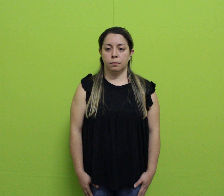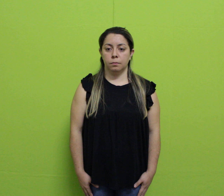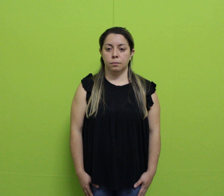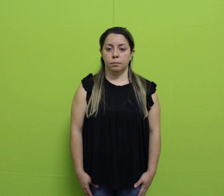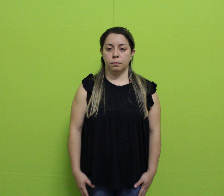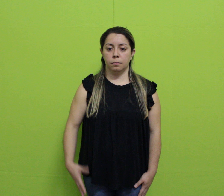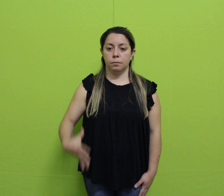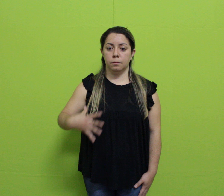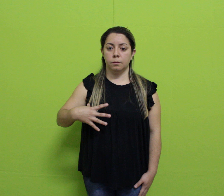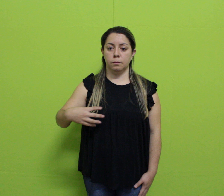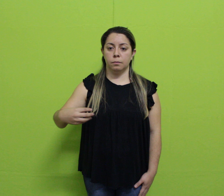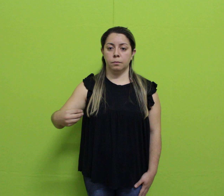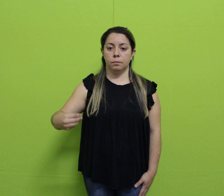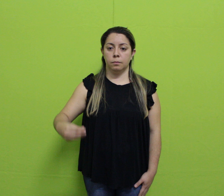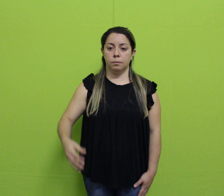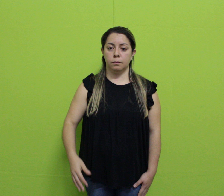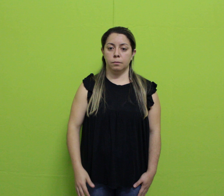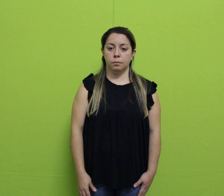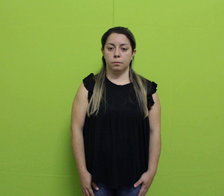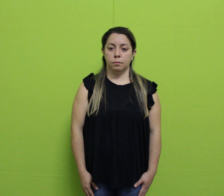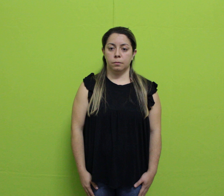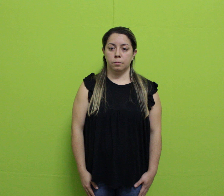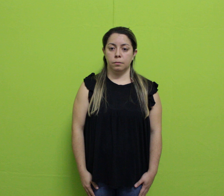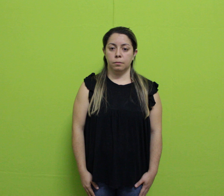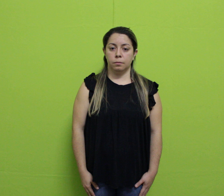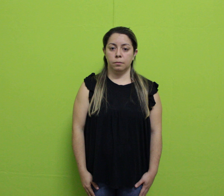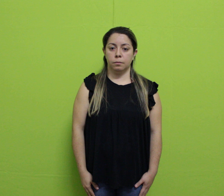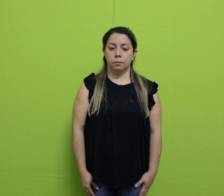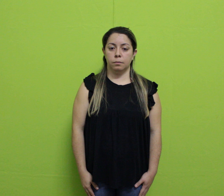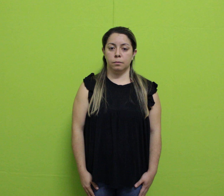filho